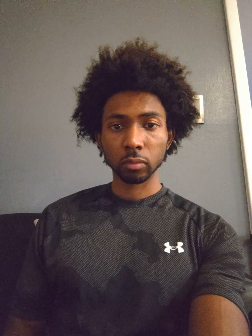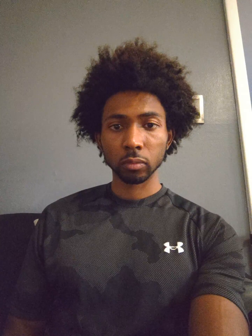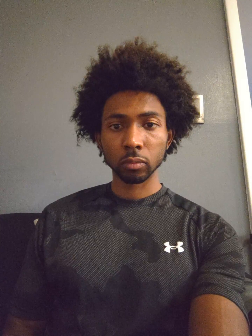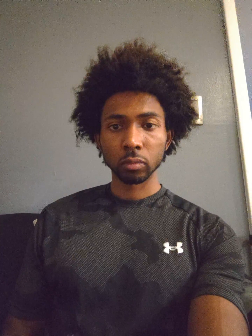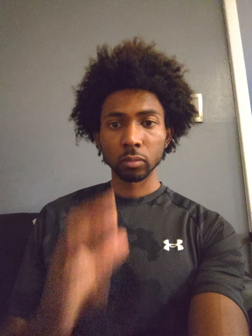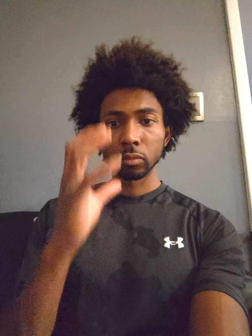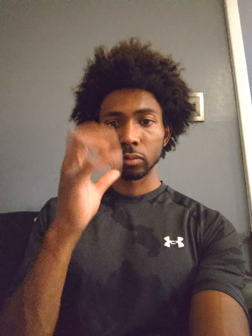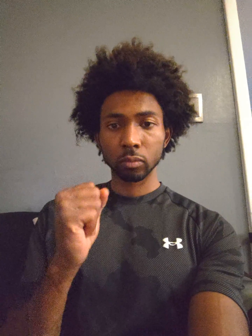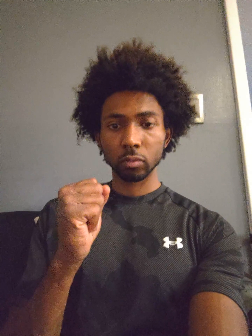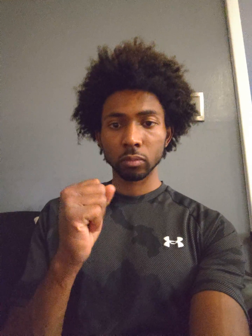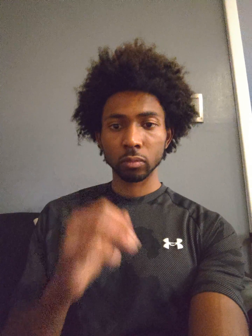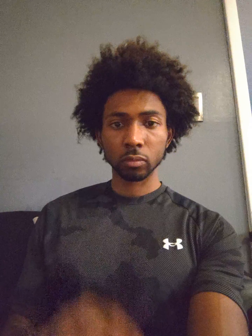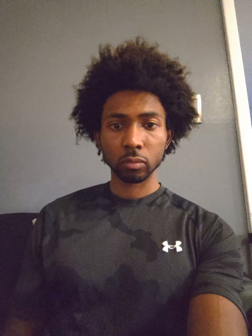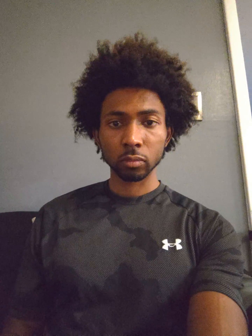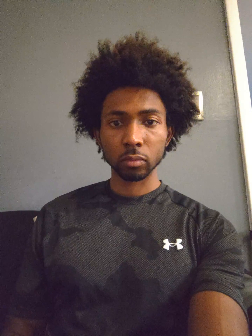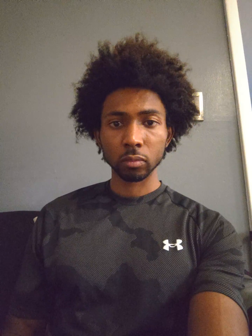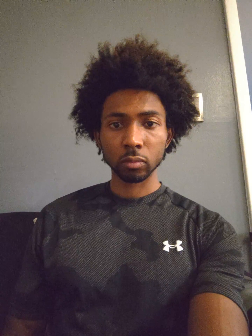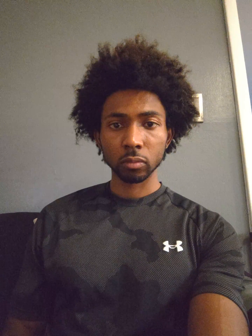catch